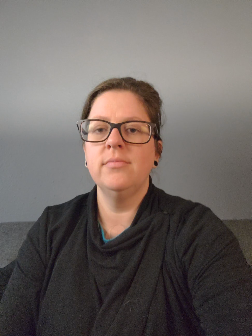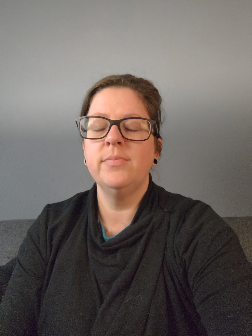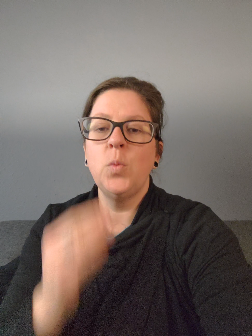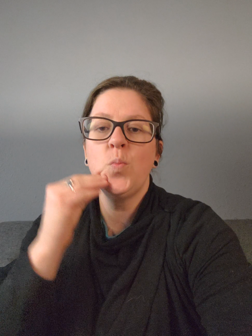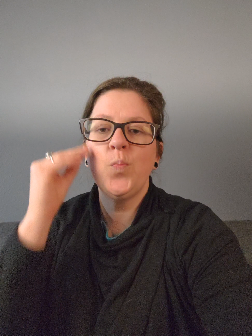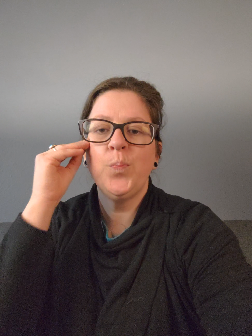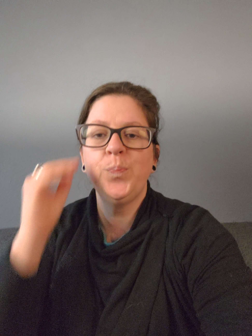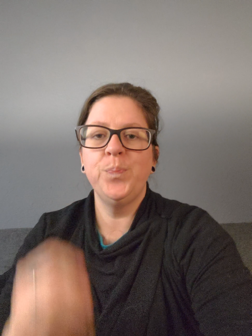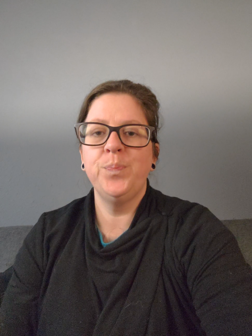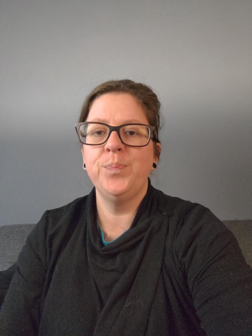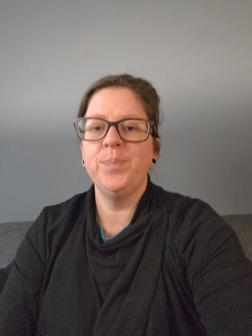home